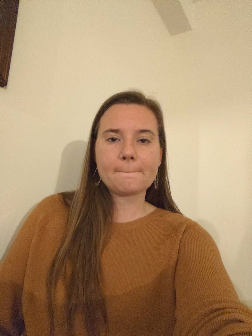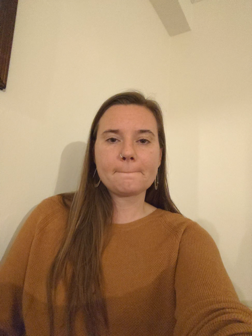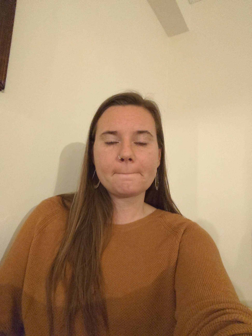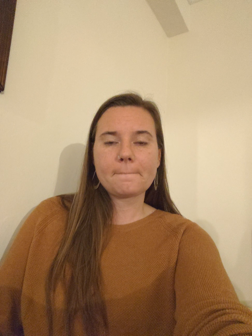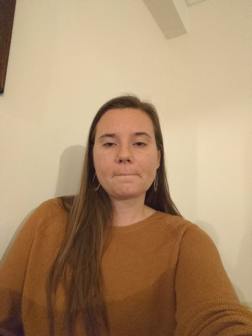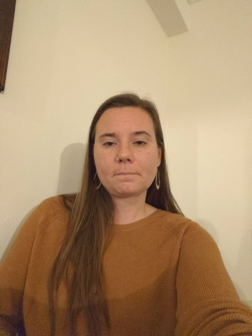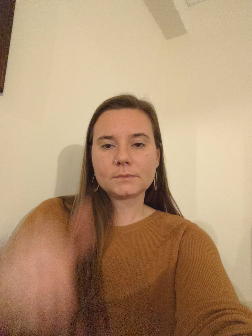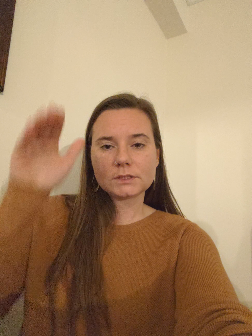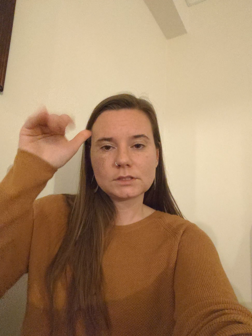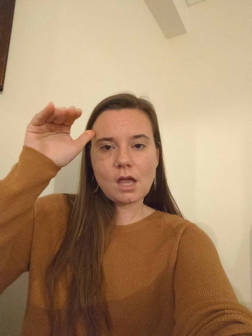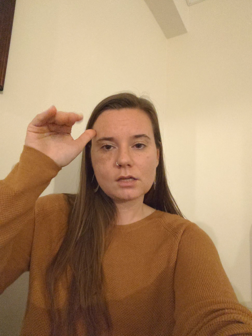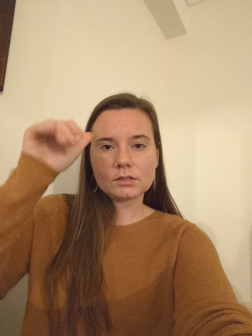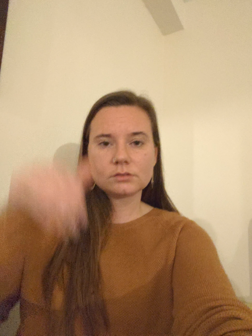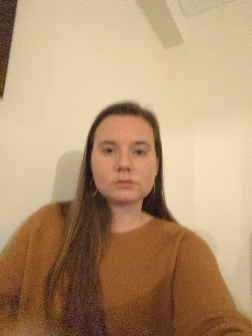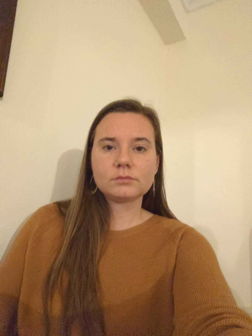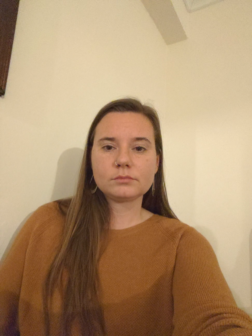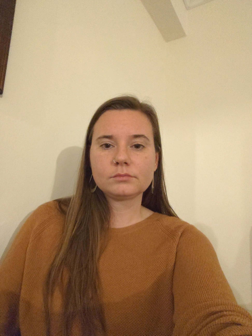donkey